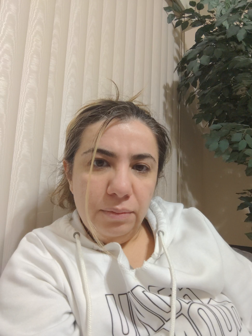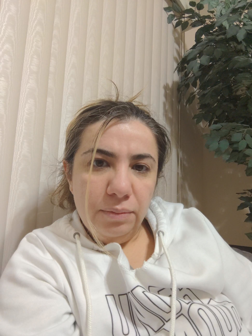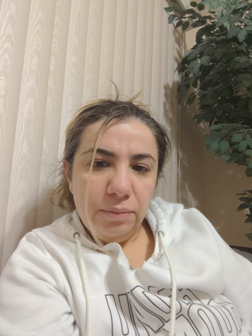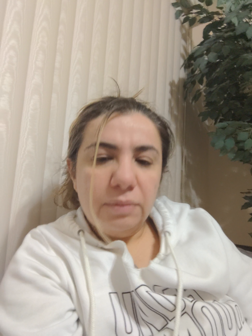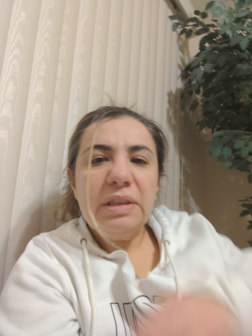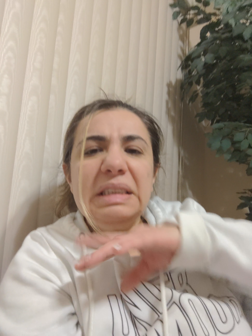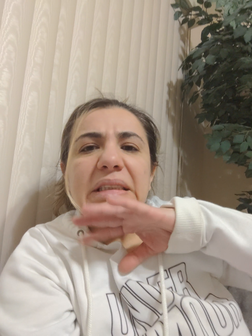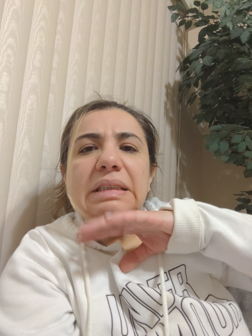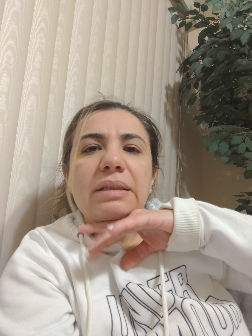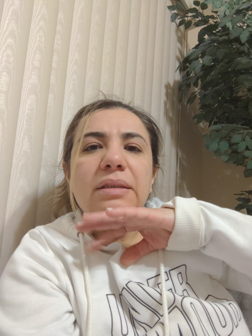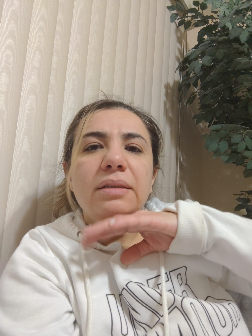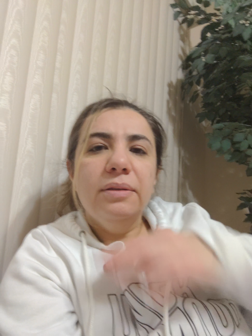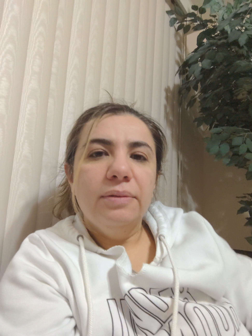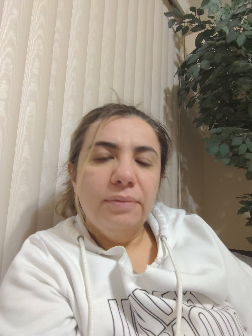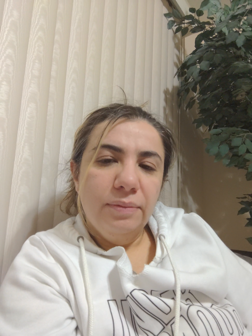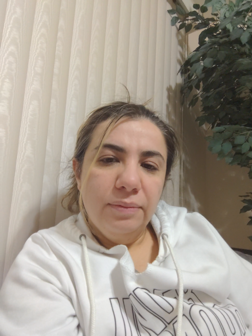dirty